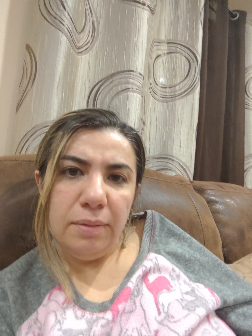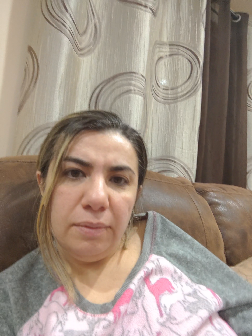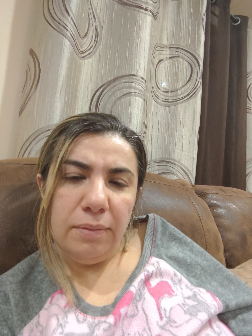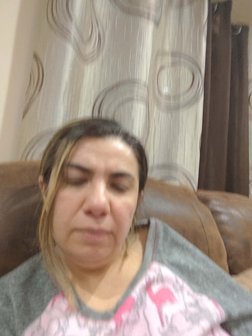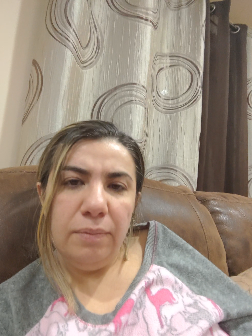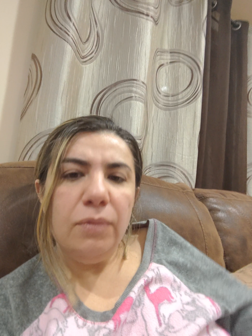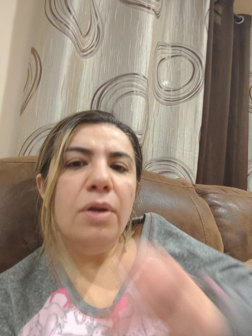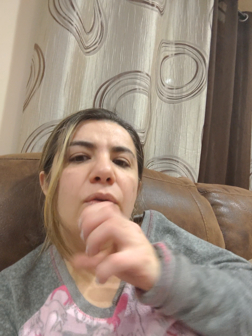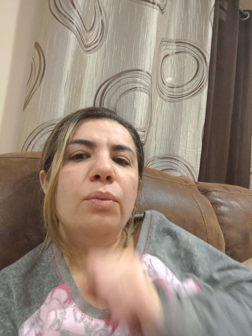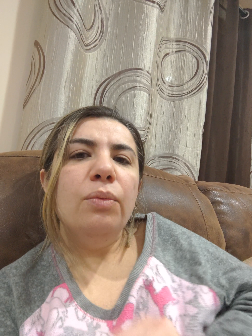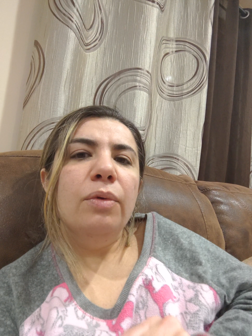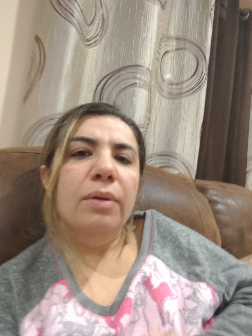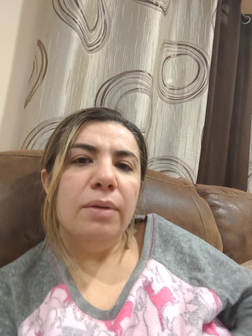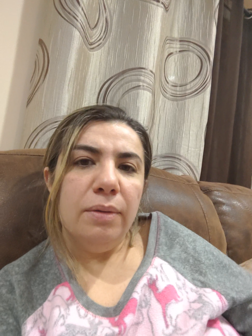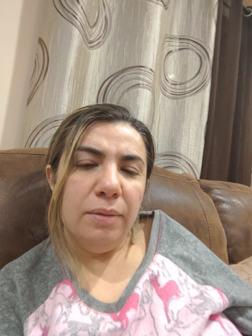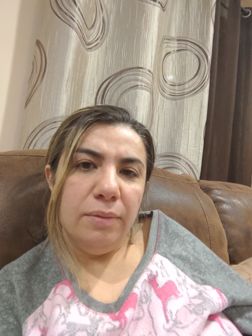old